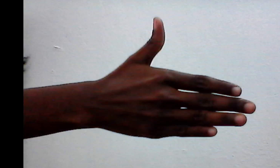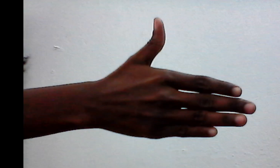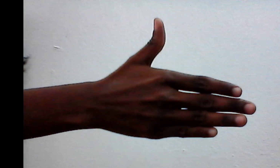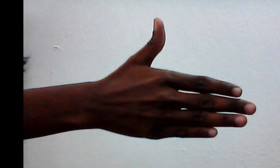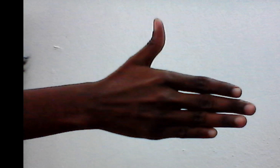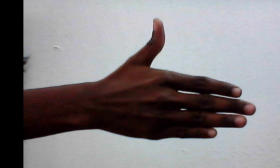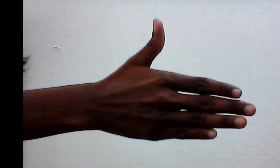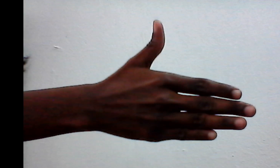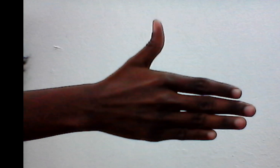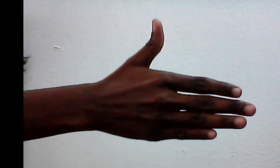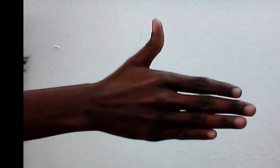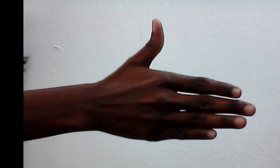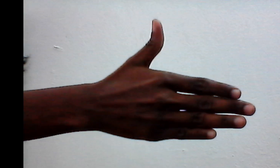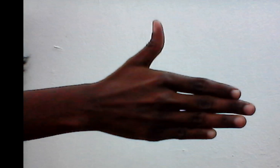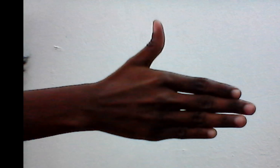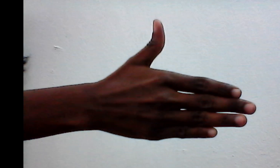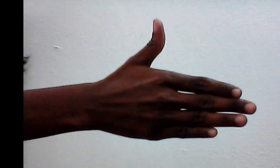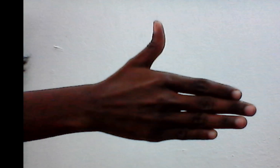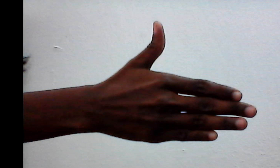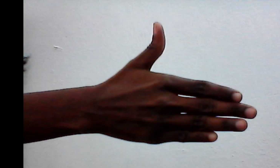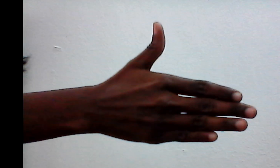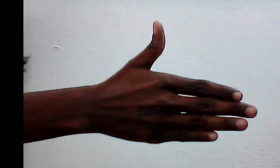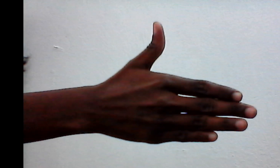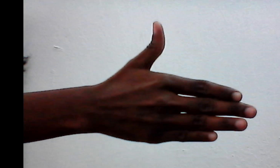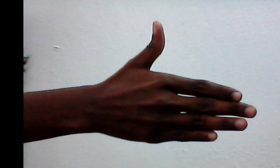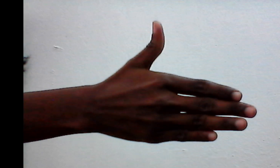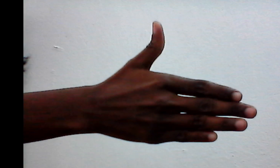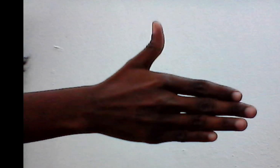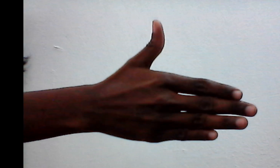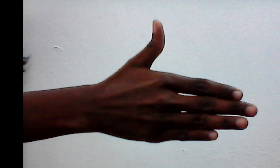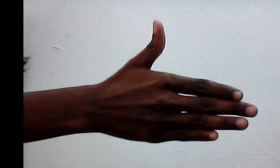ആ